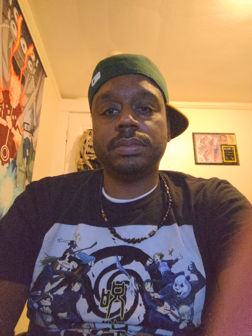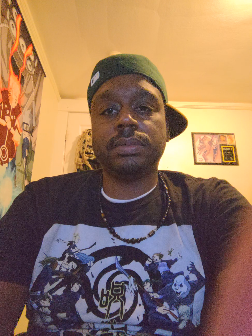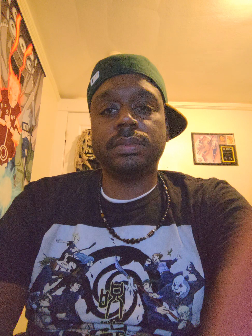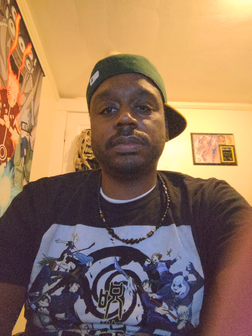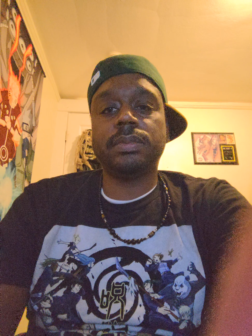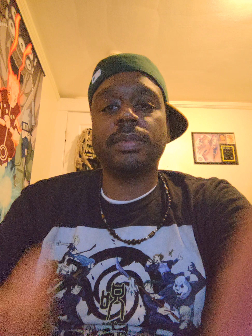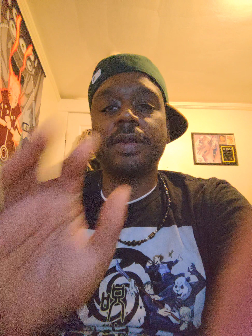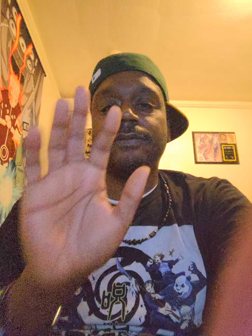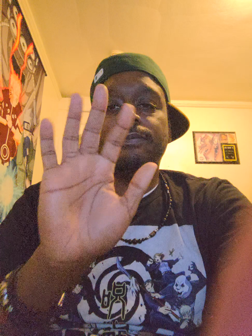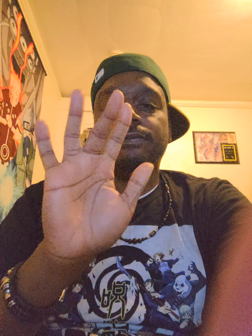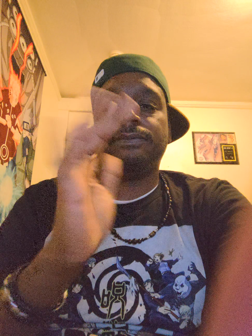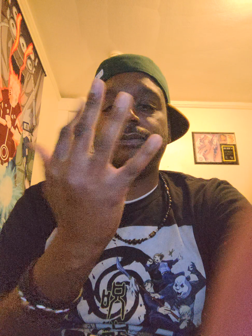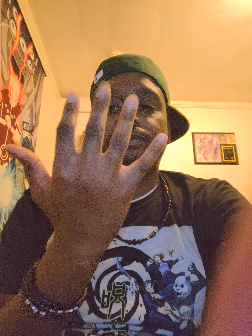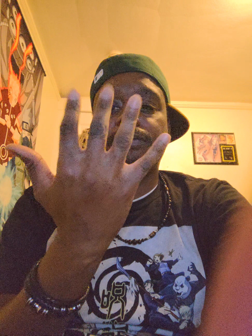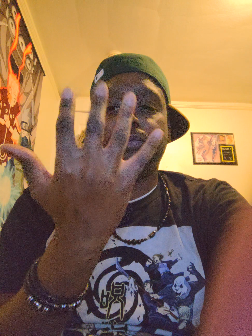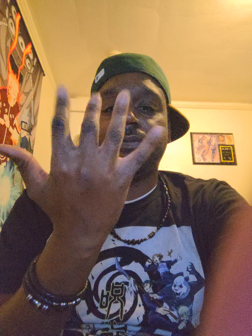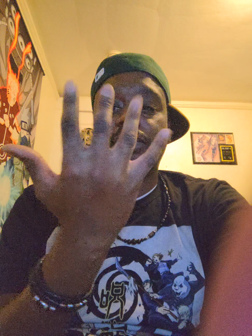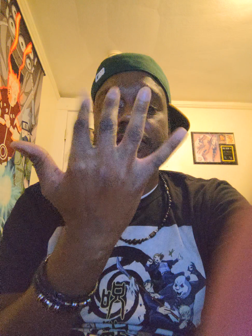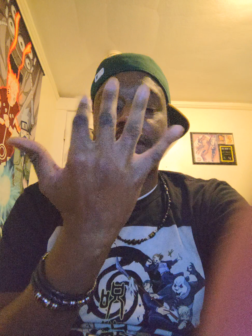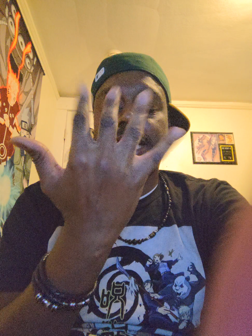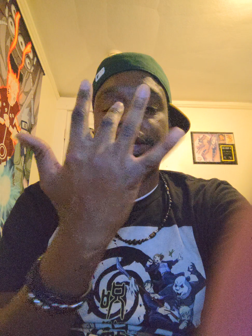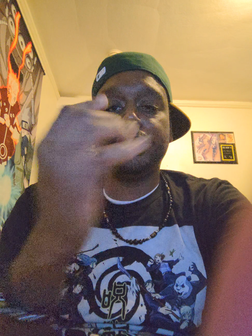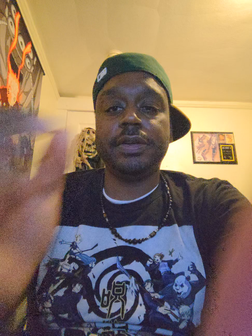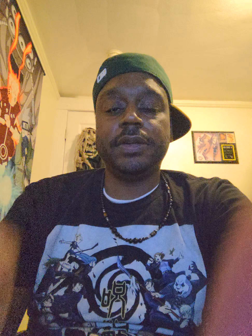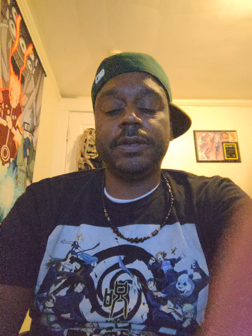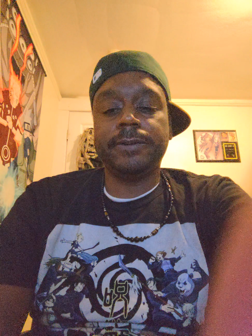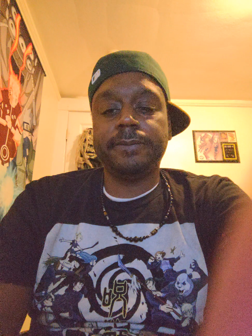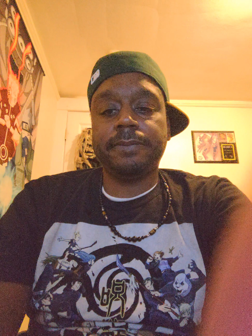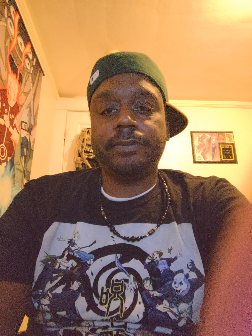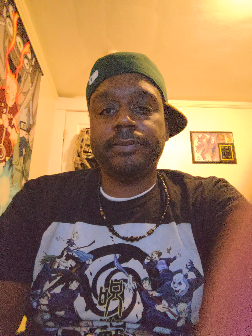finger